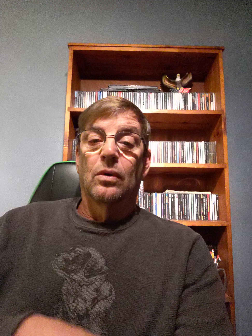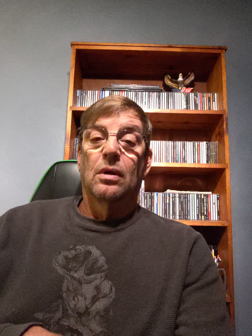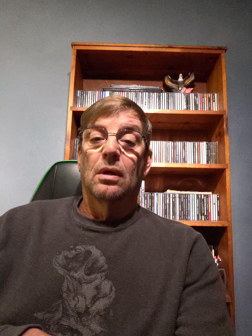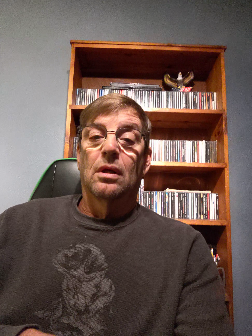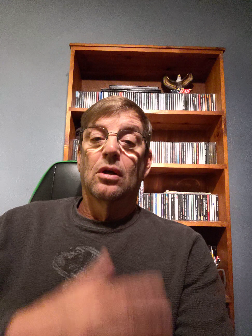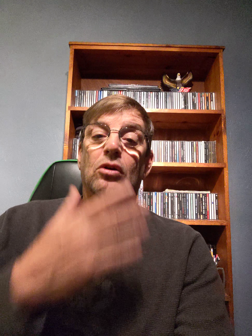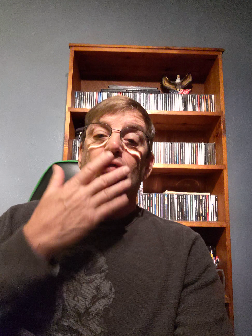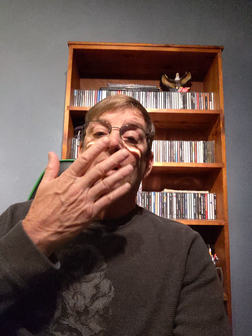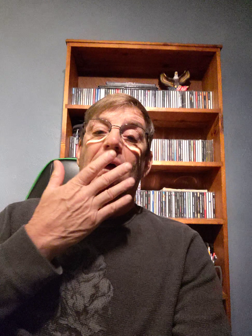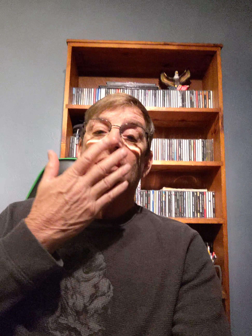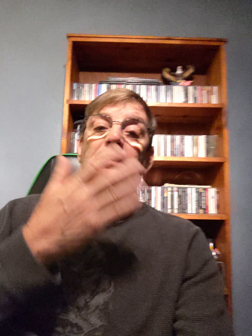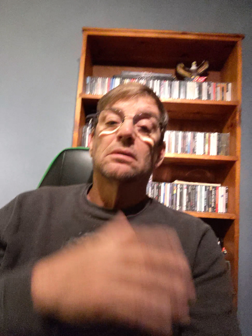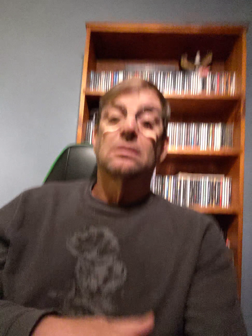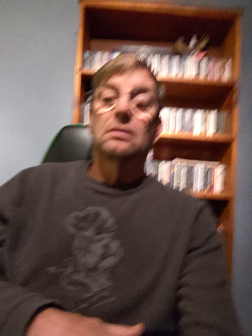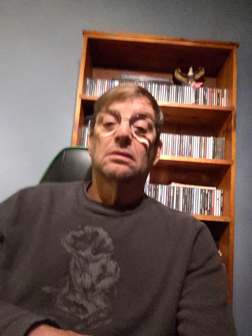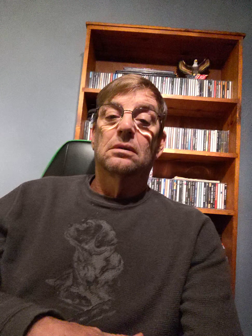grass